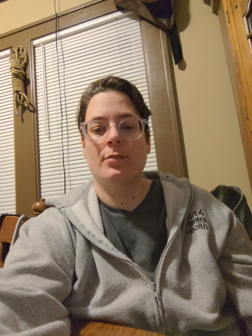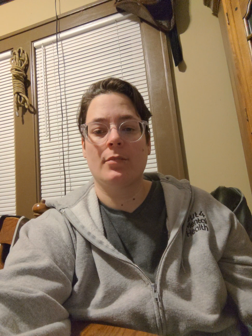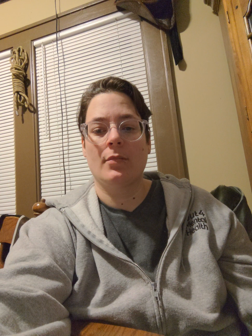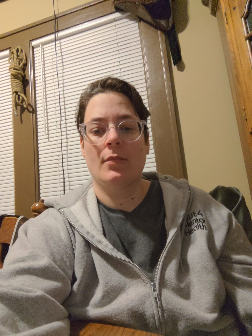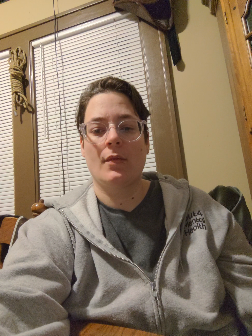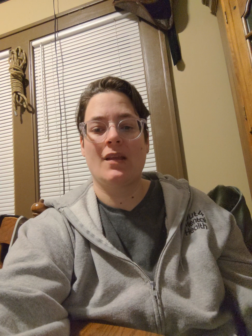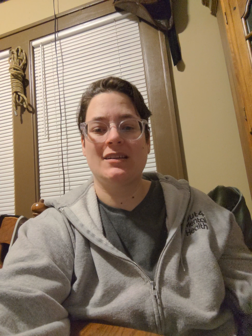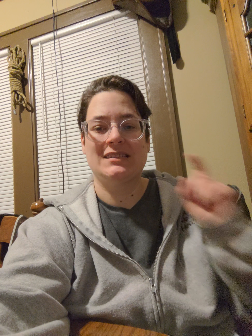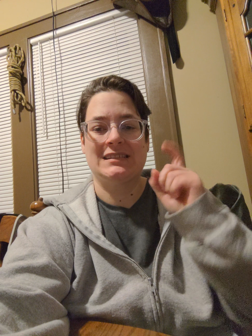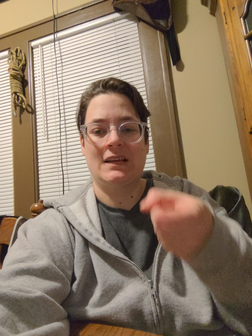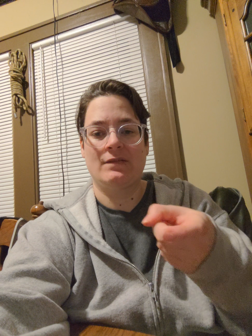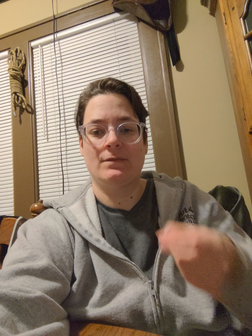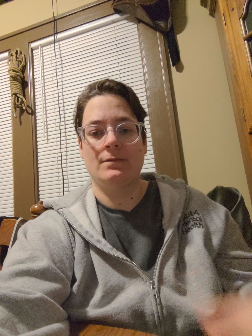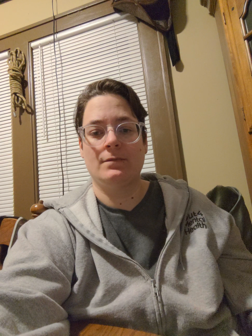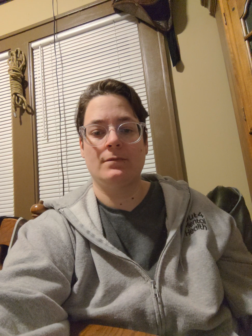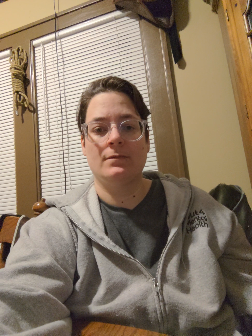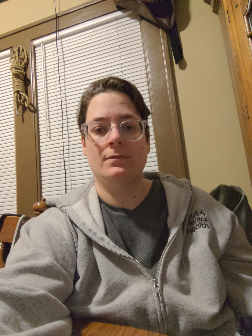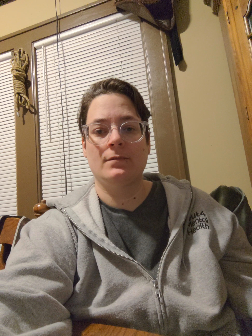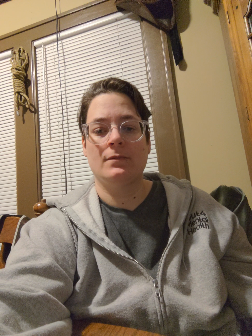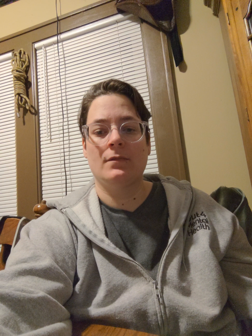gift